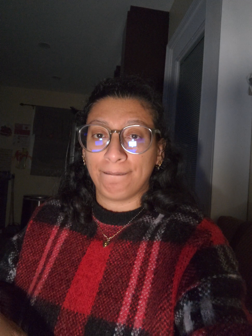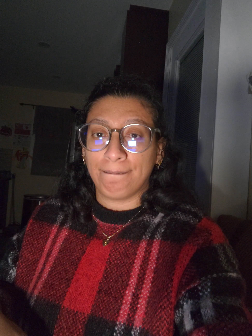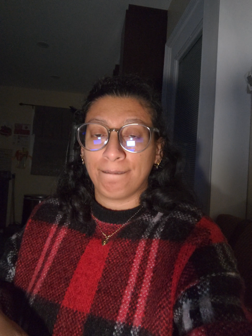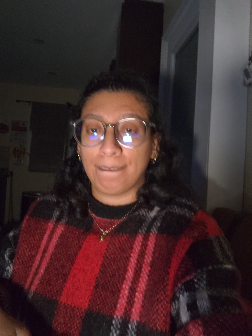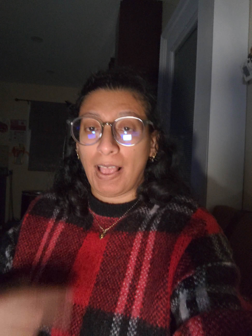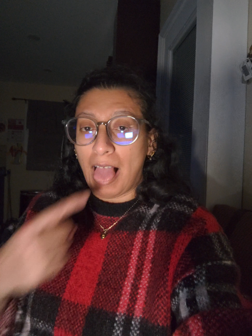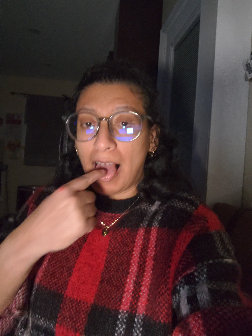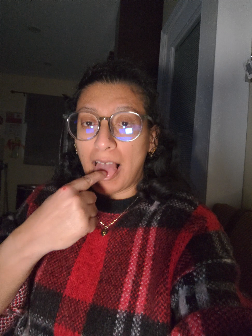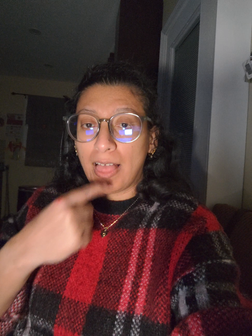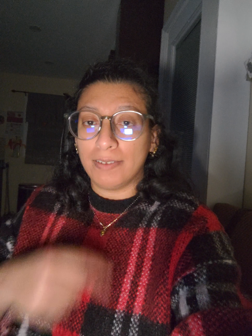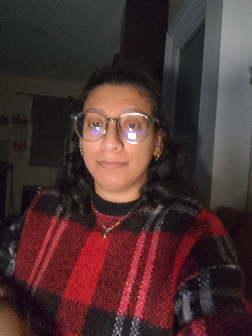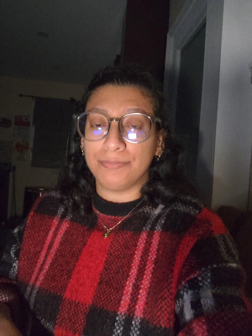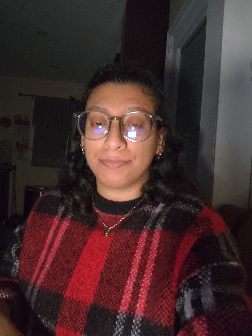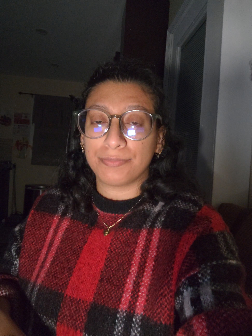tongue